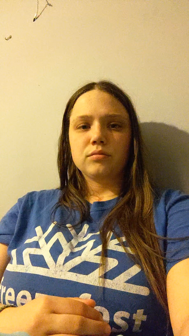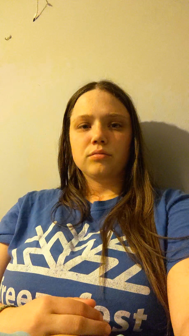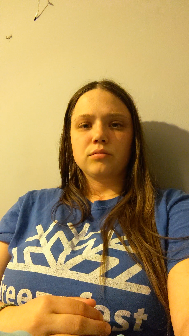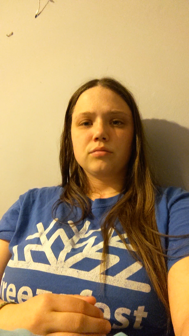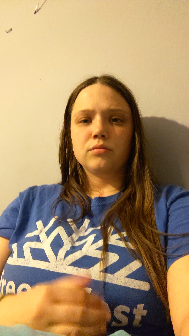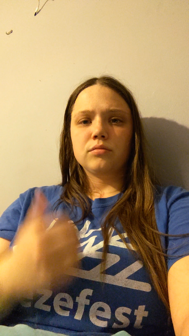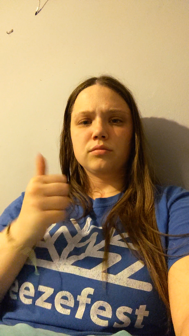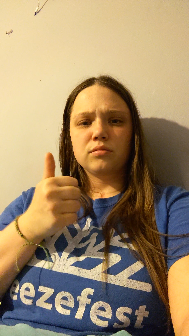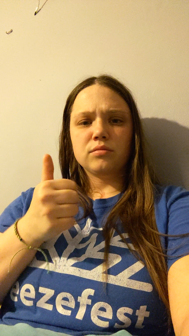how